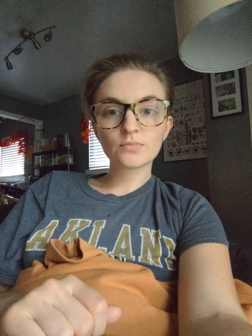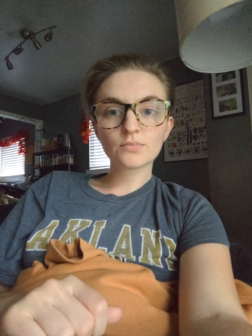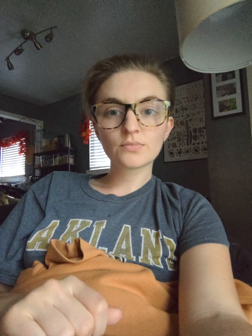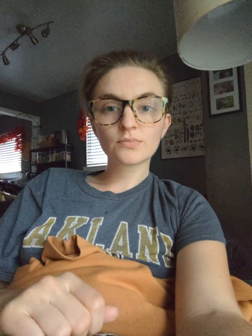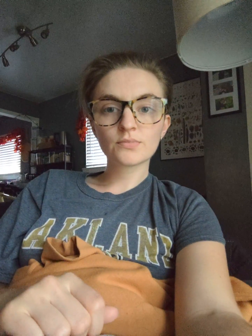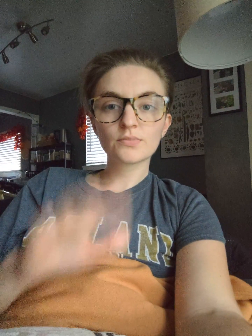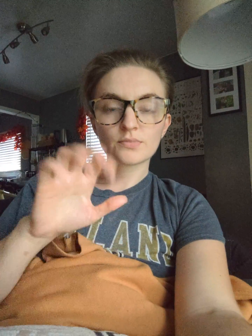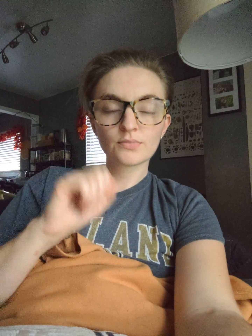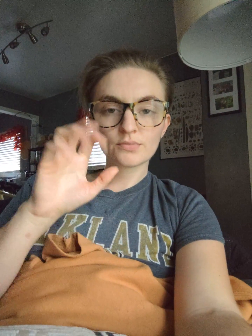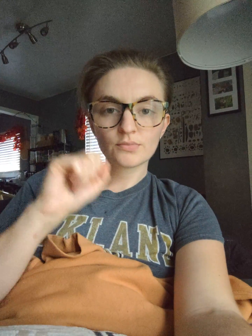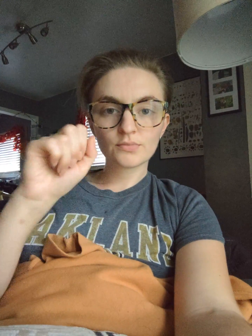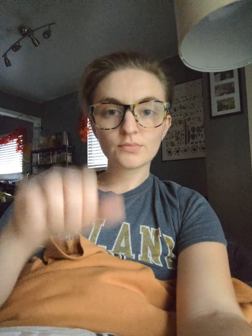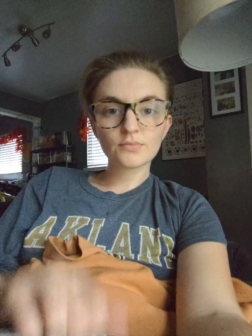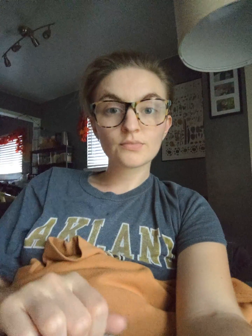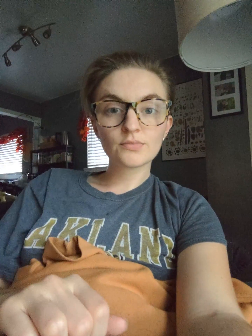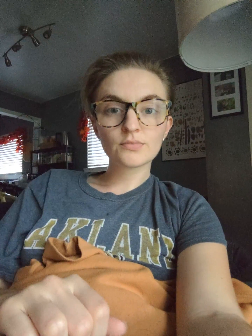ladder